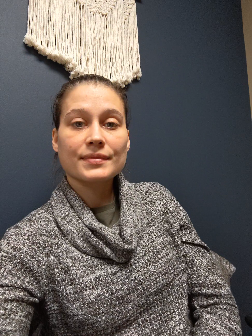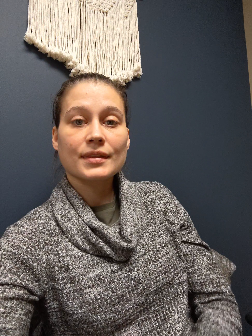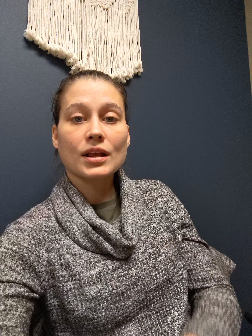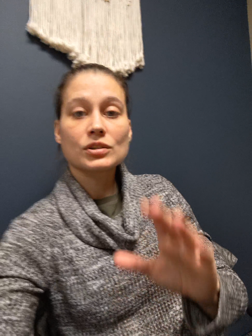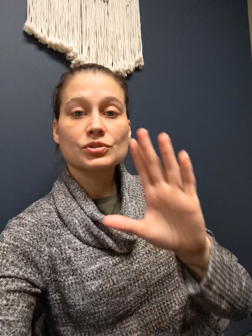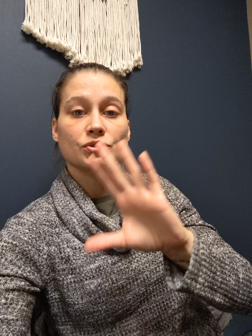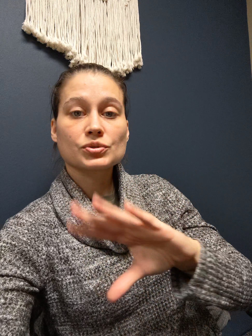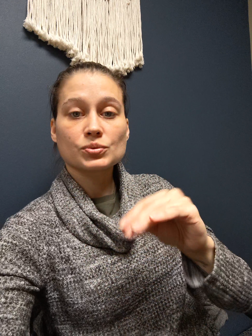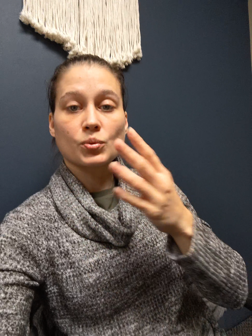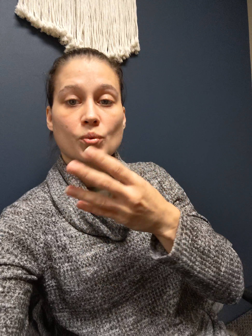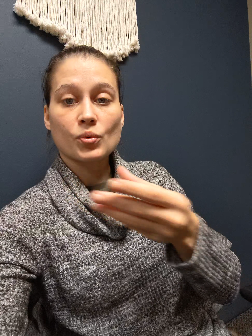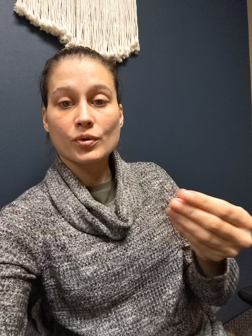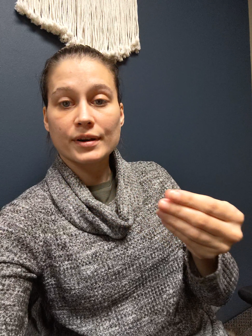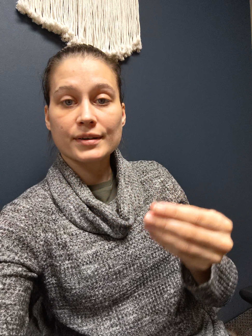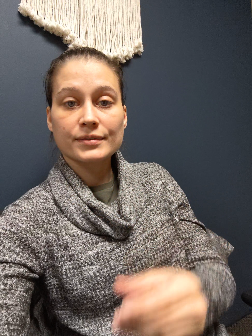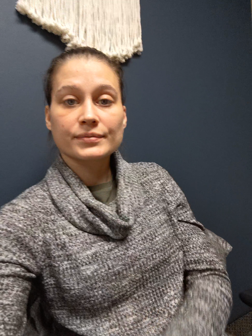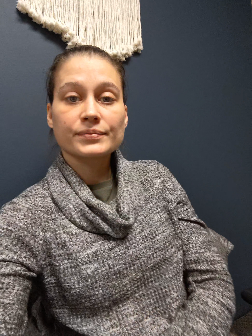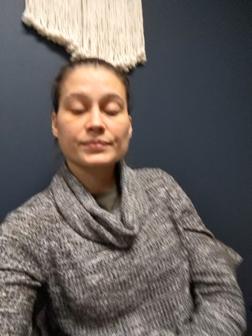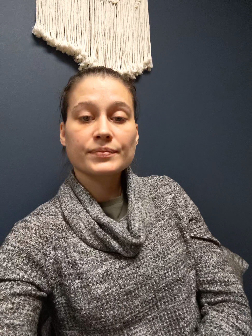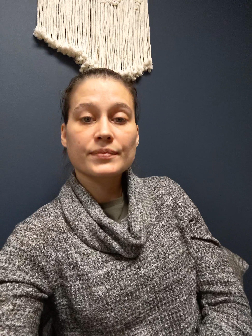story